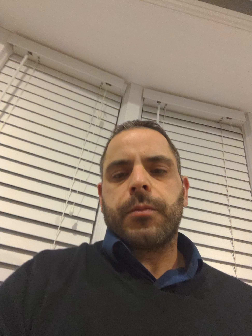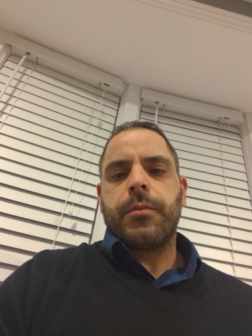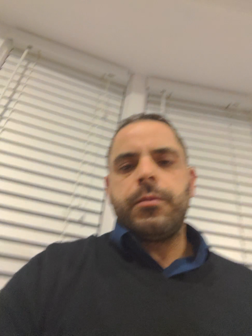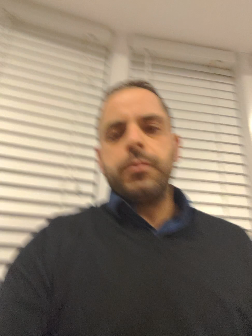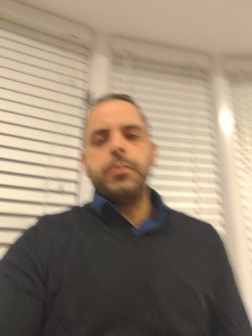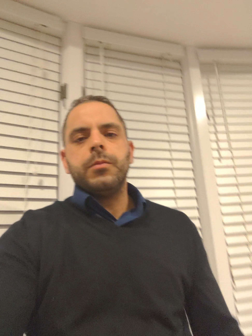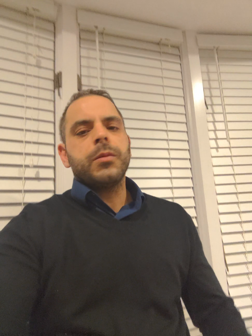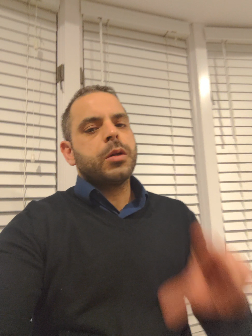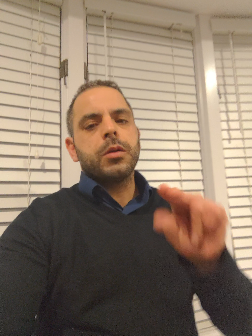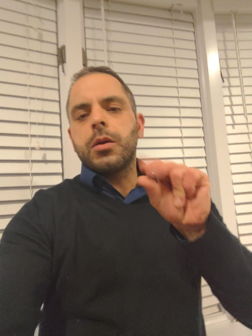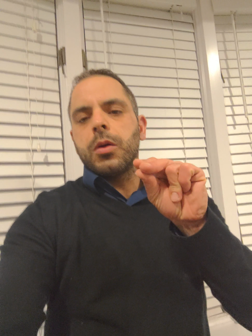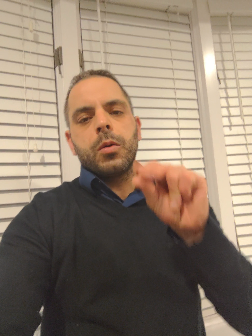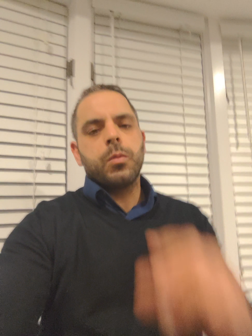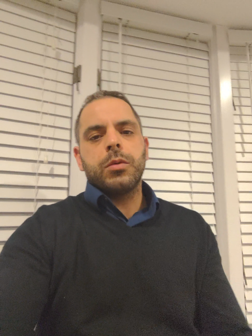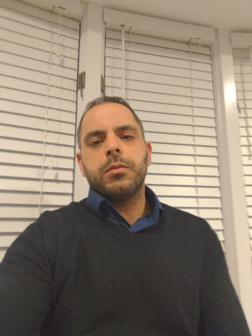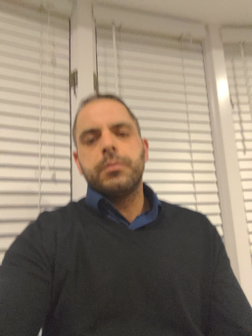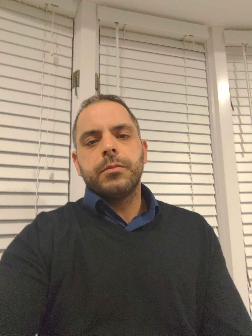no